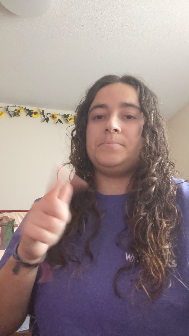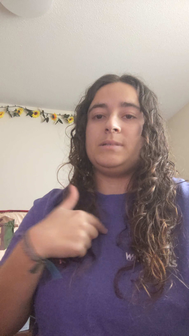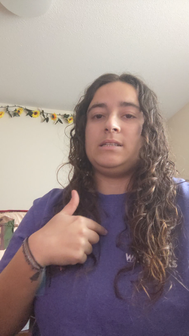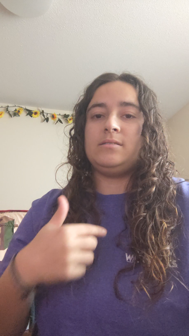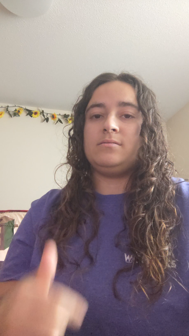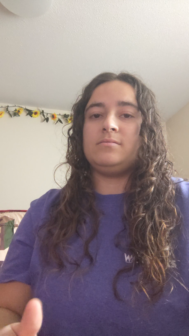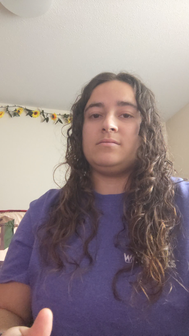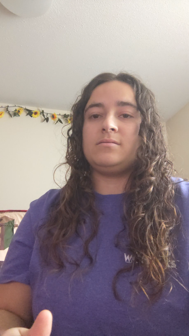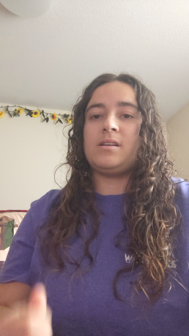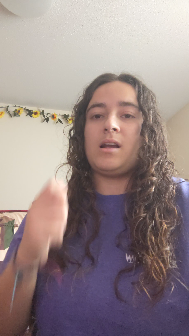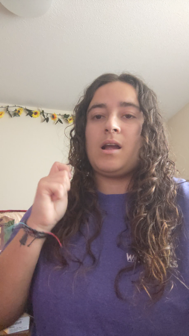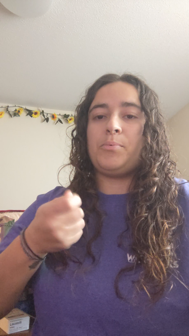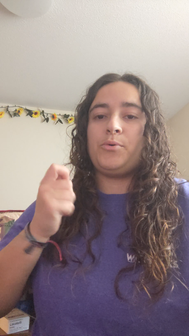hammer